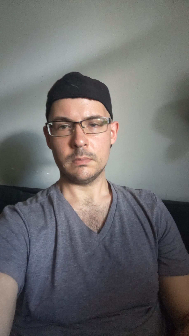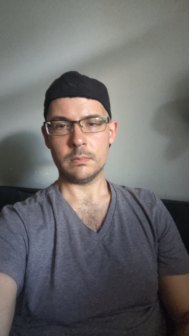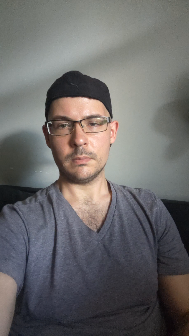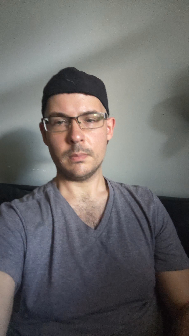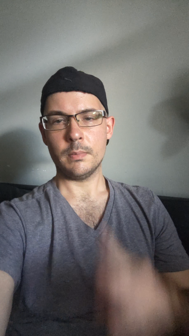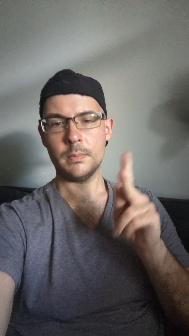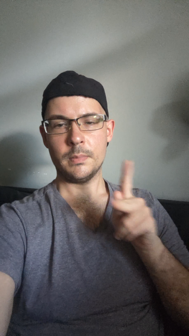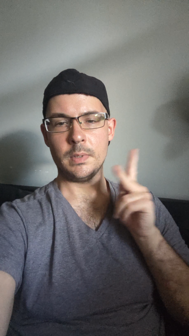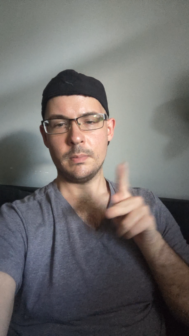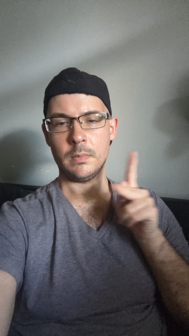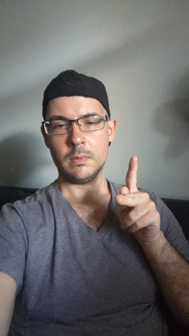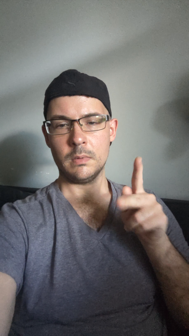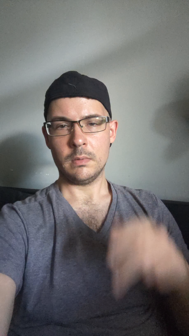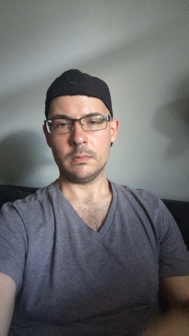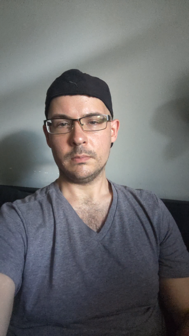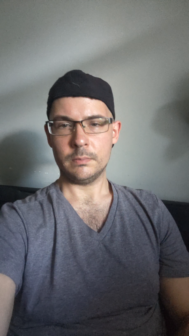people